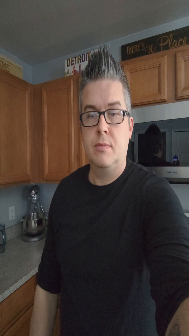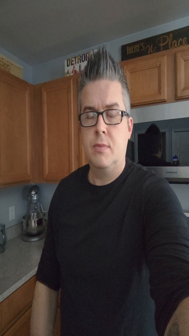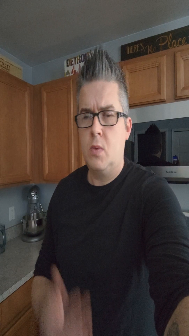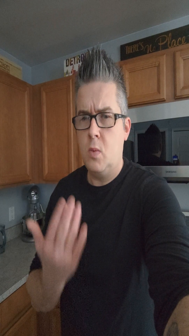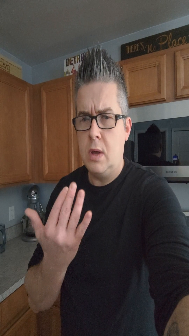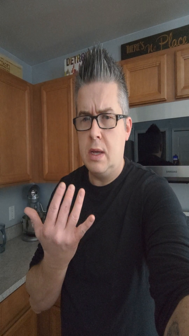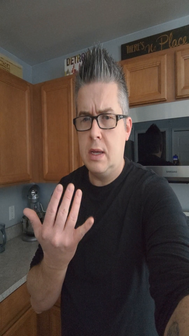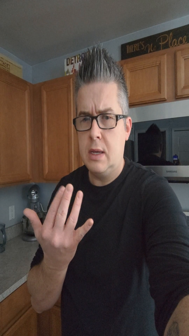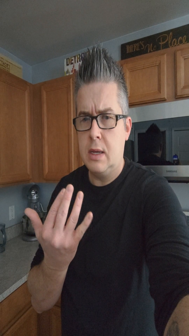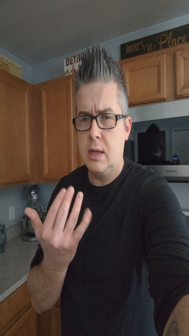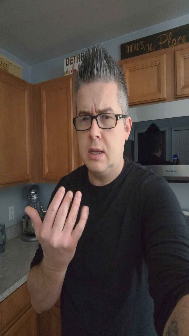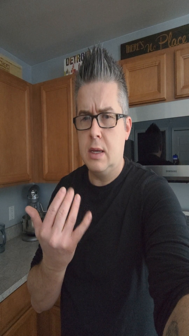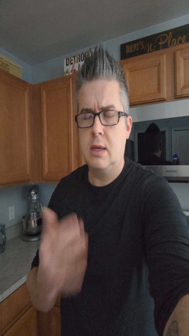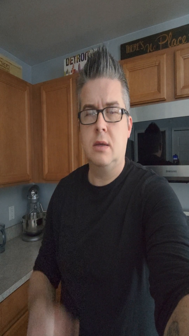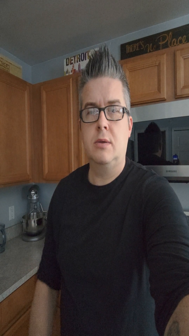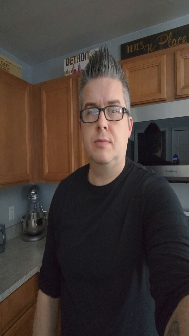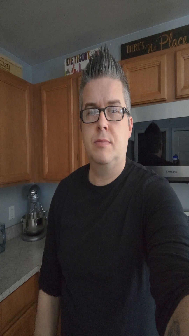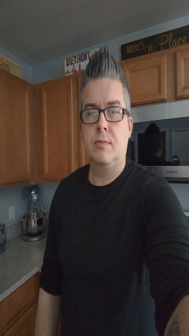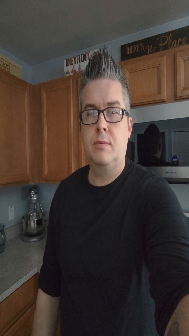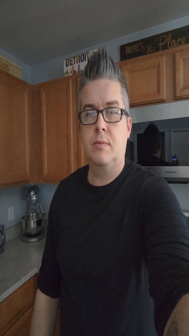wait